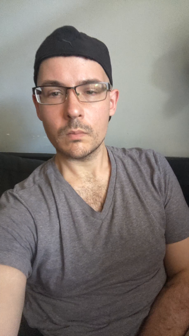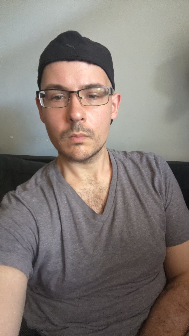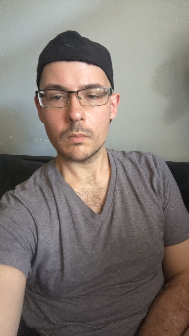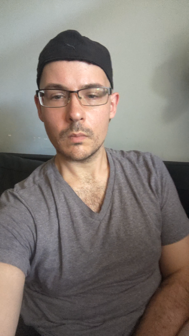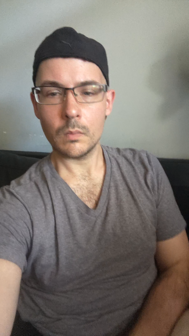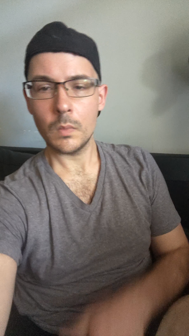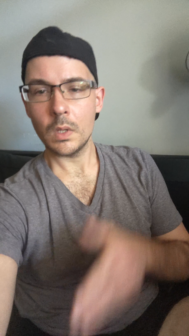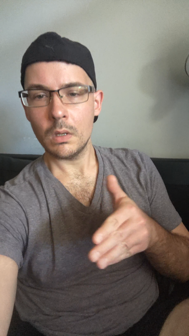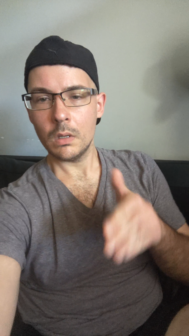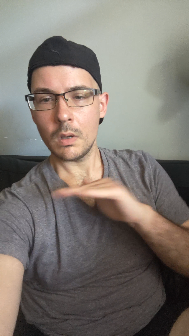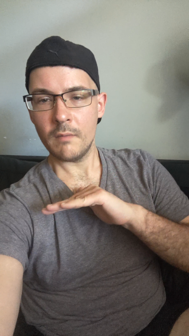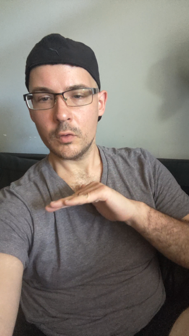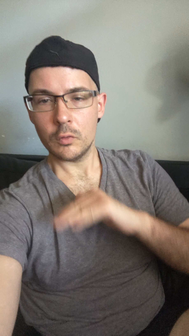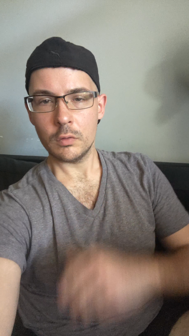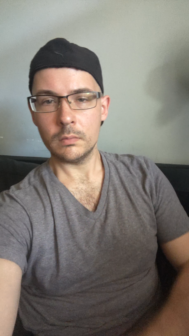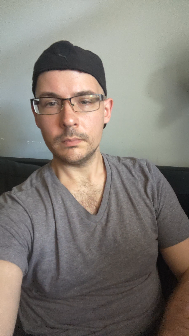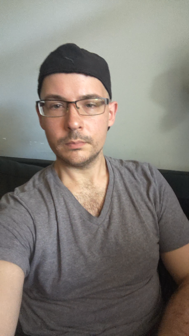cover